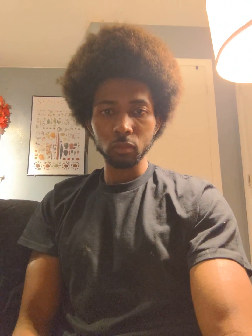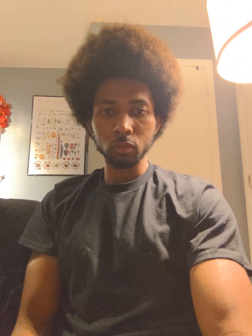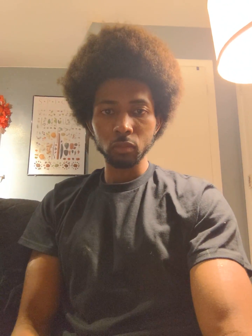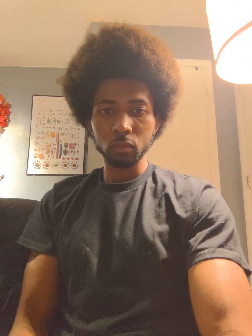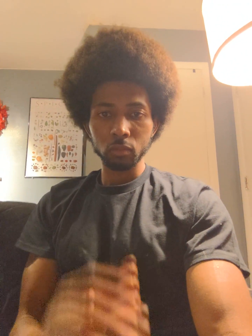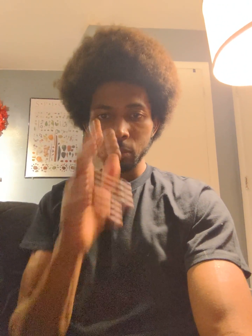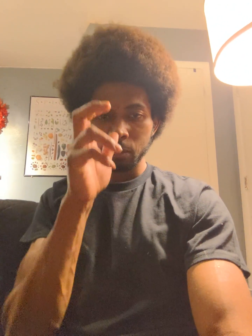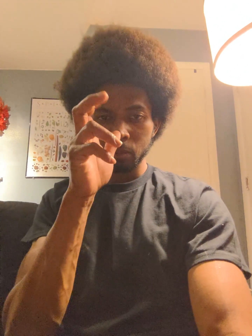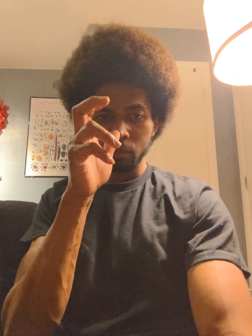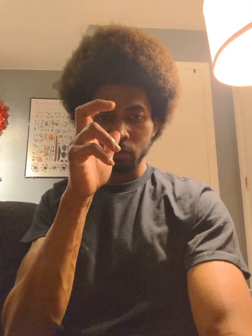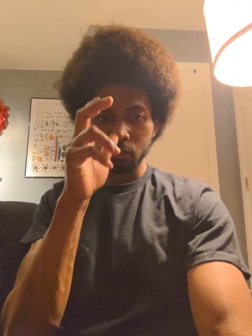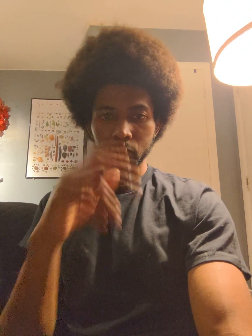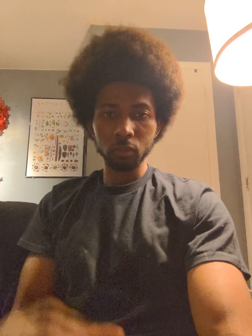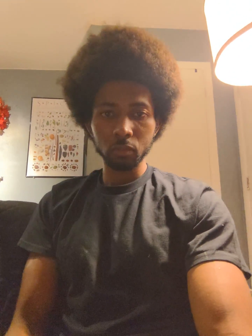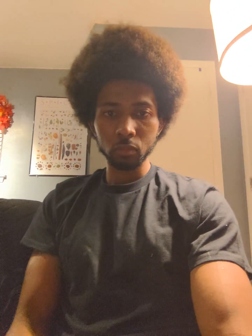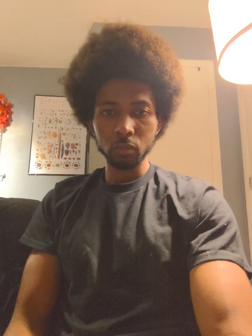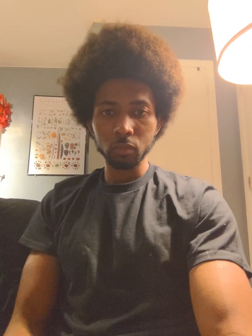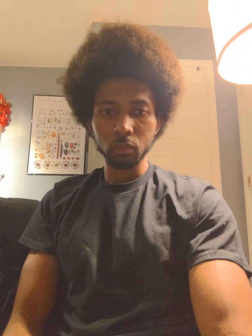ant